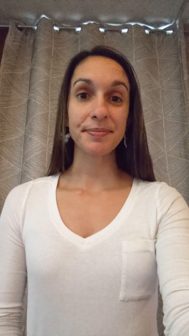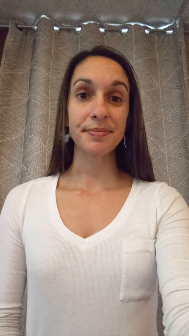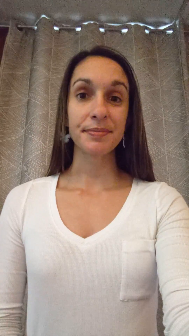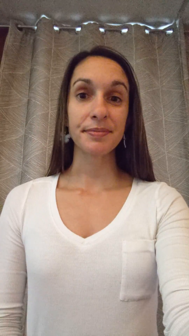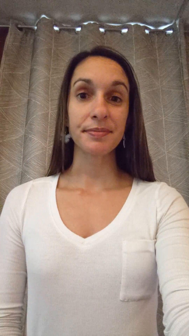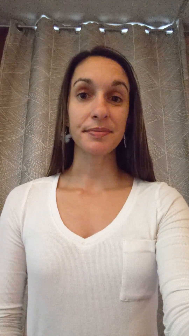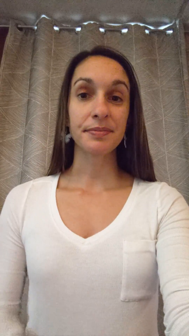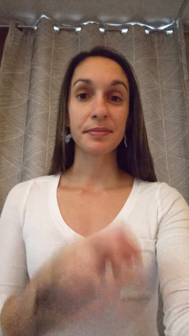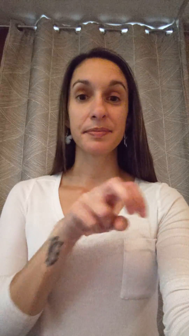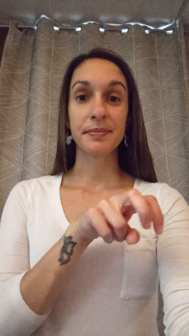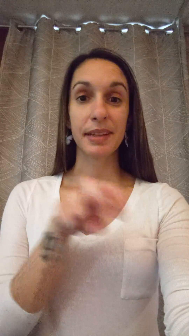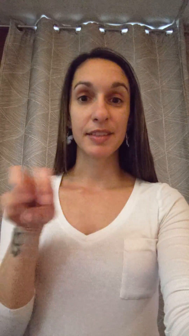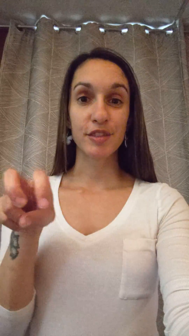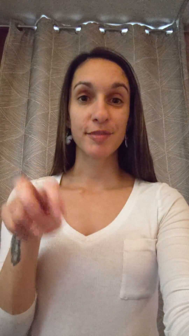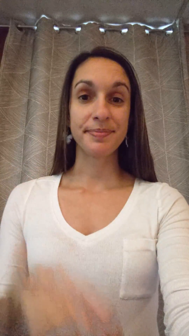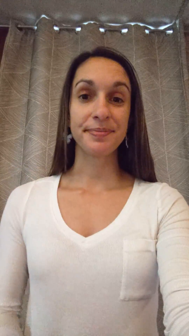porch